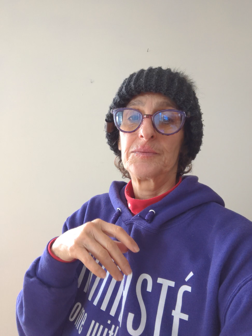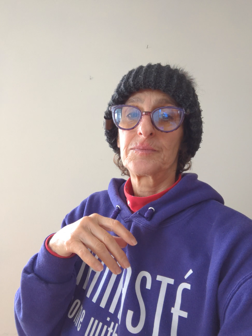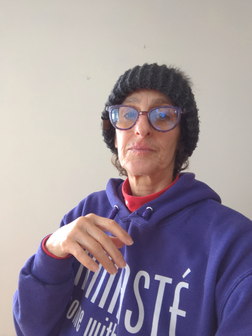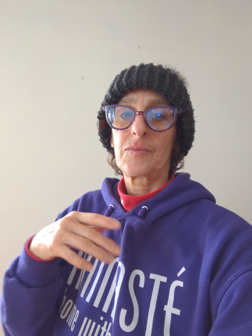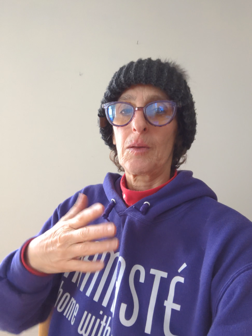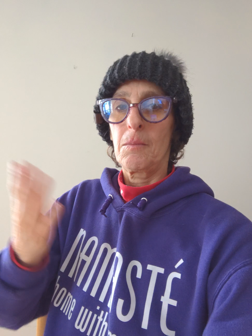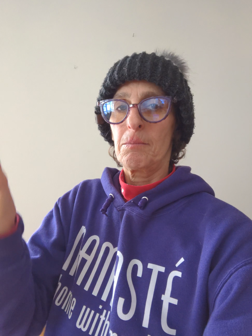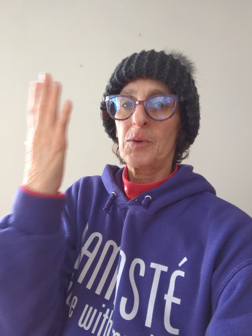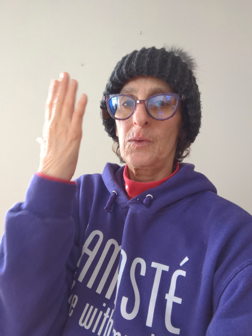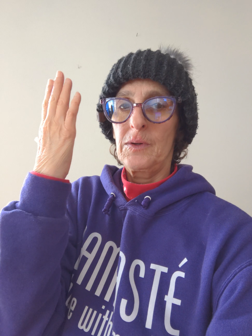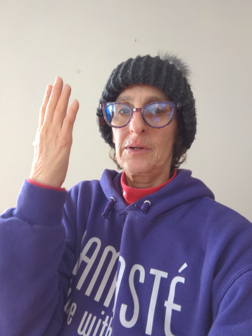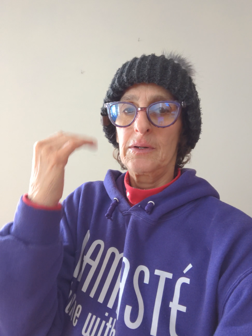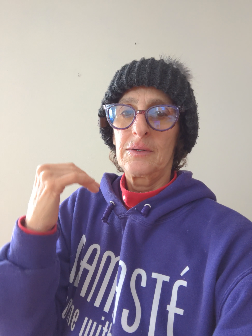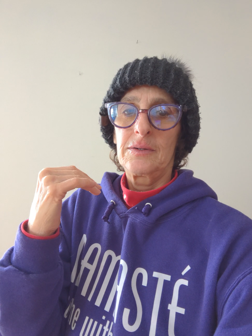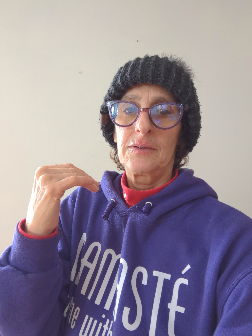morning